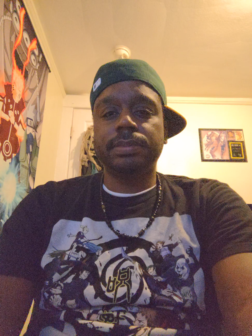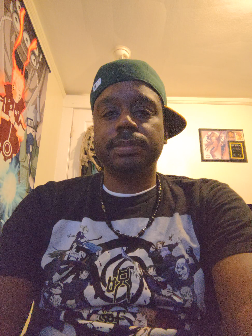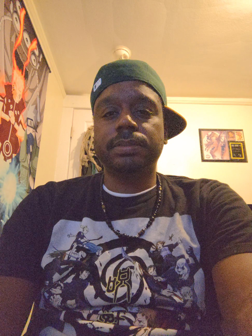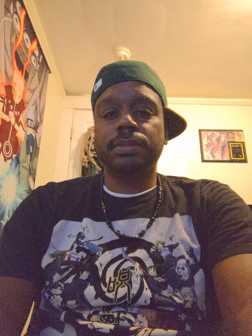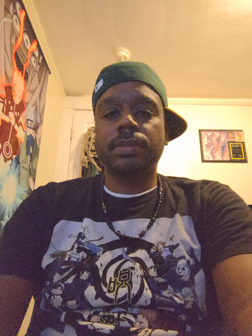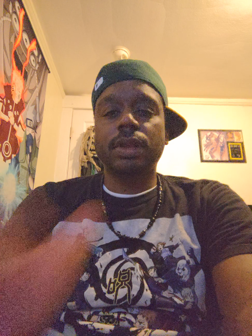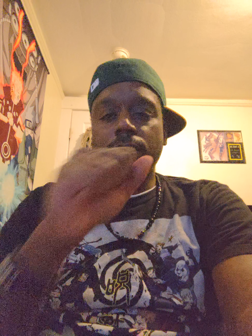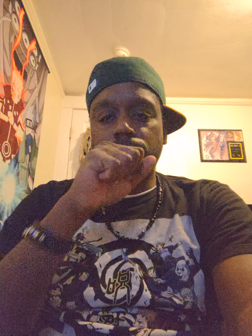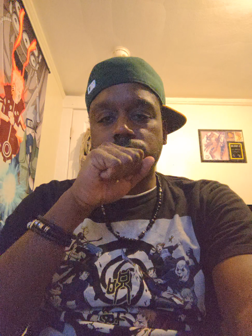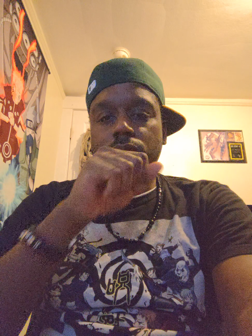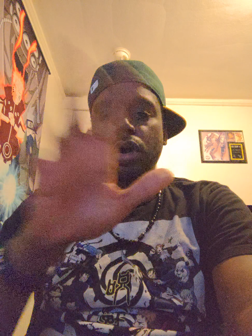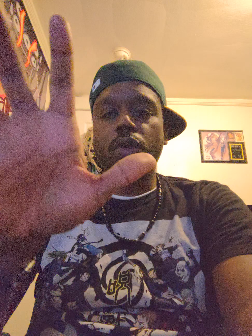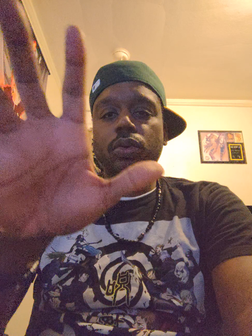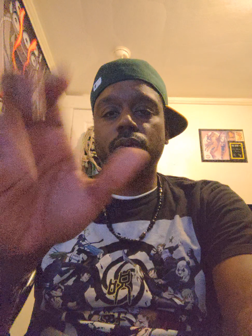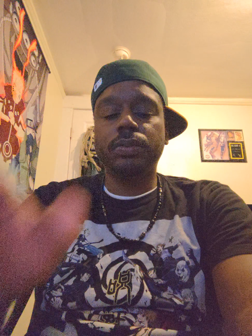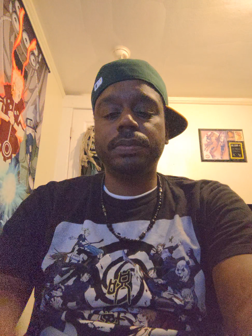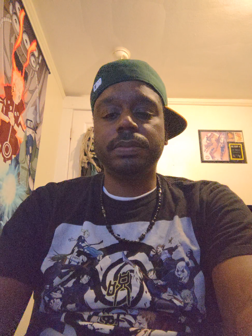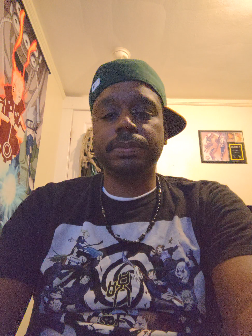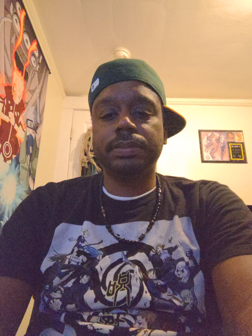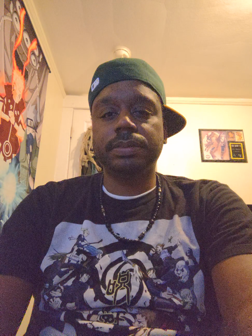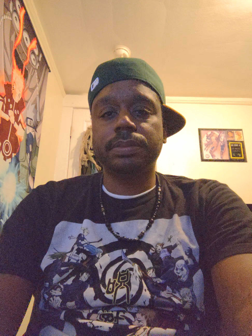blow